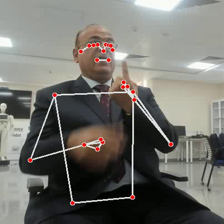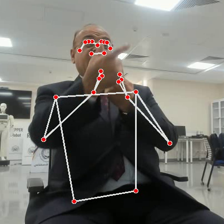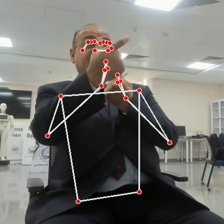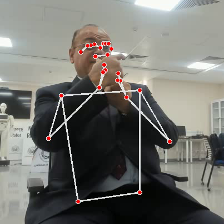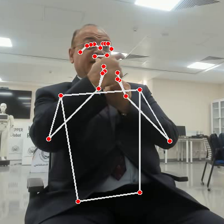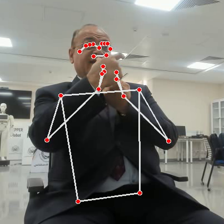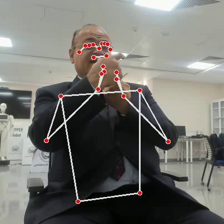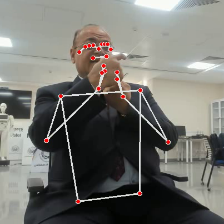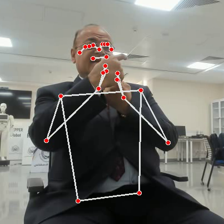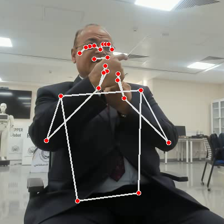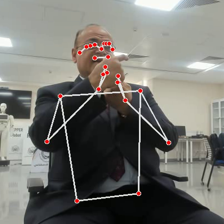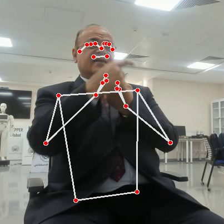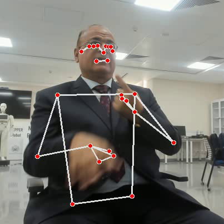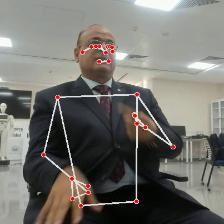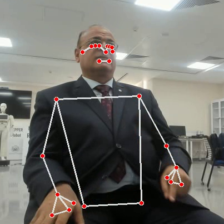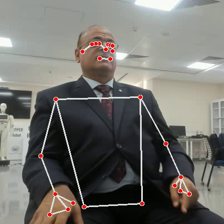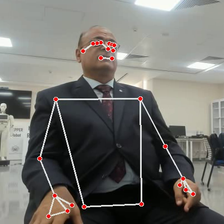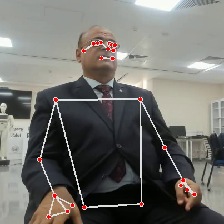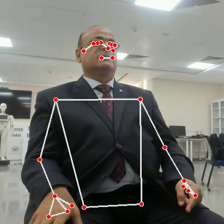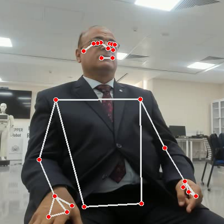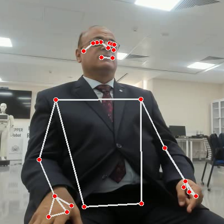khaly balk